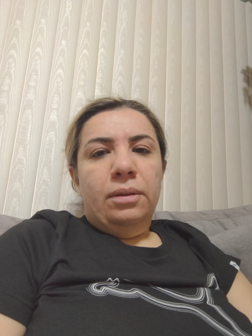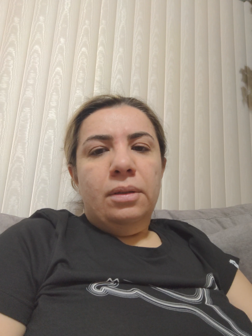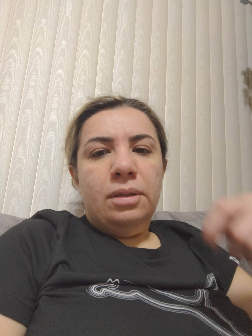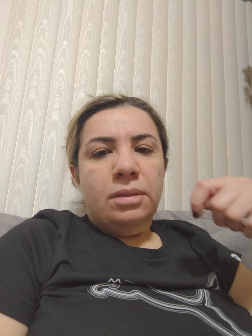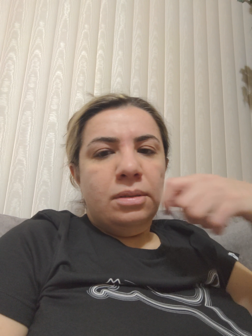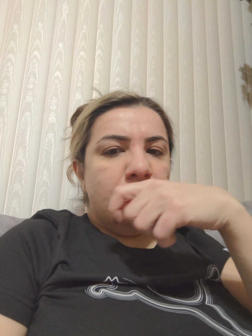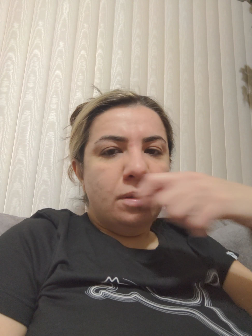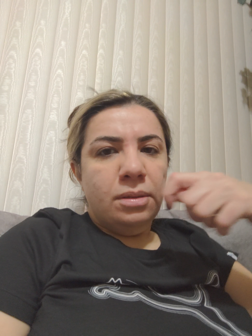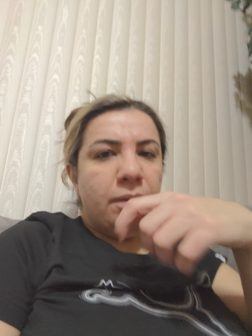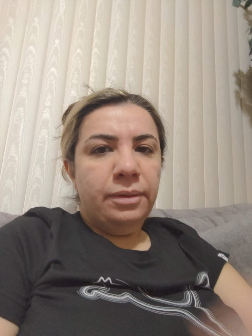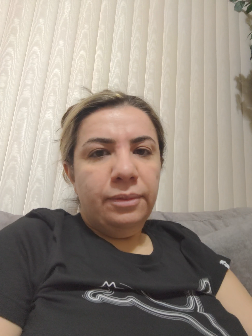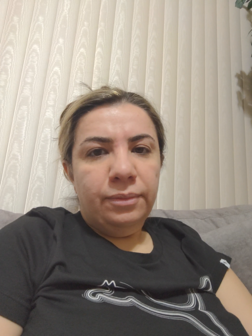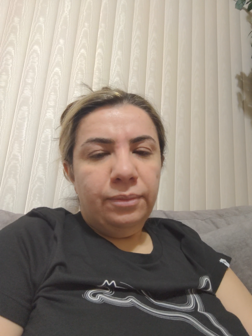toothbrush